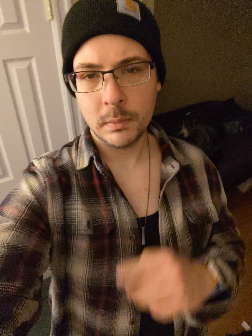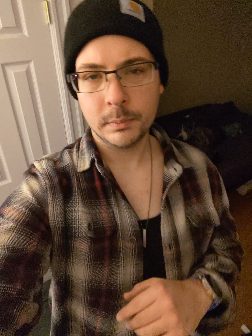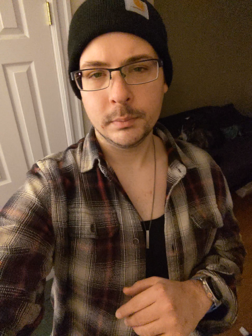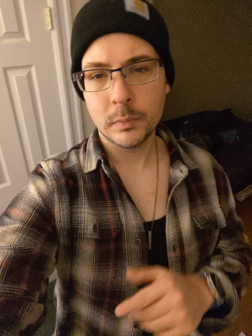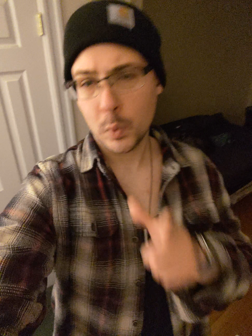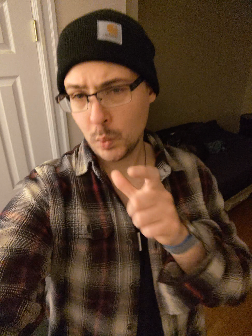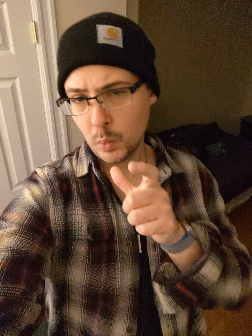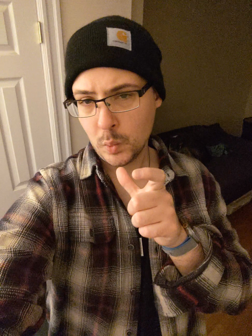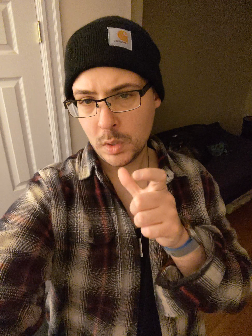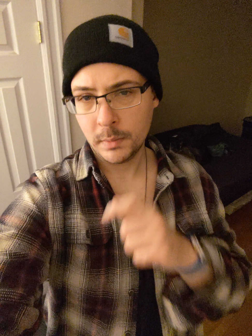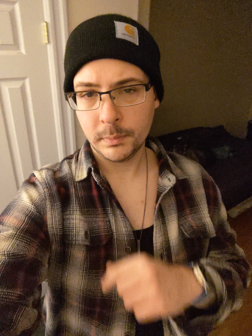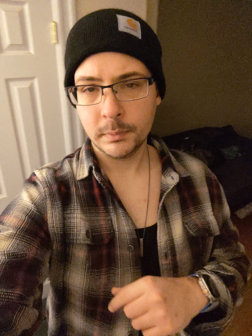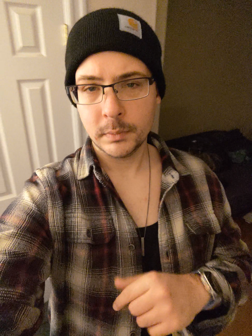who